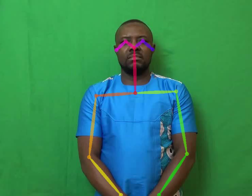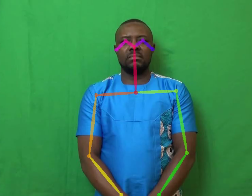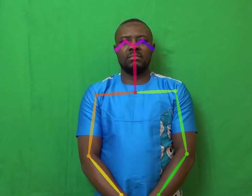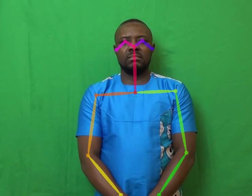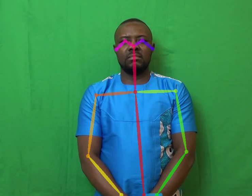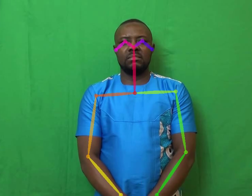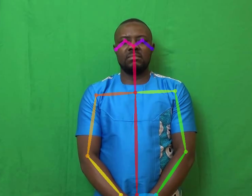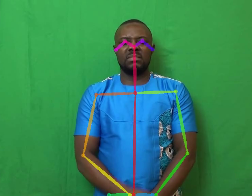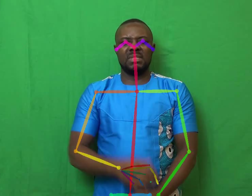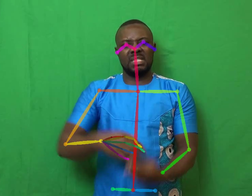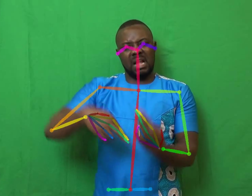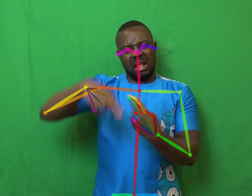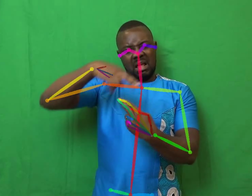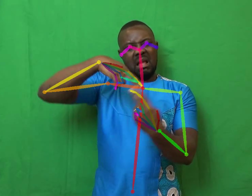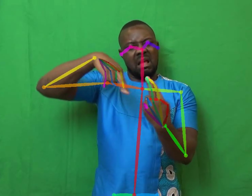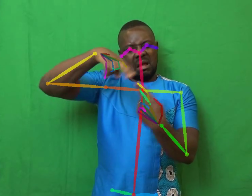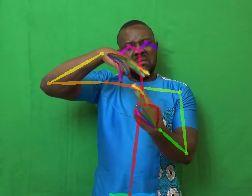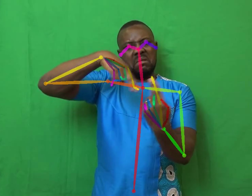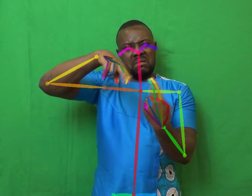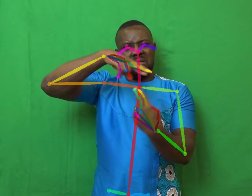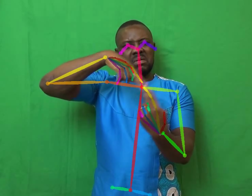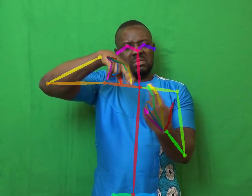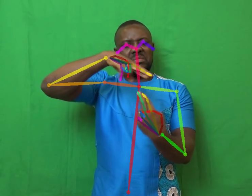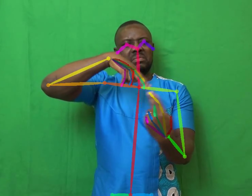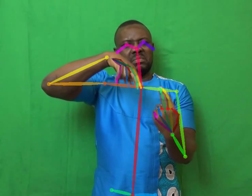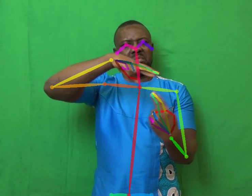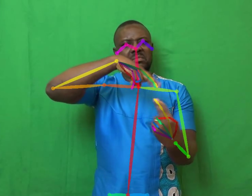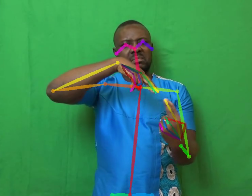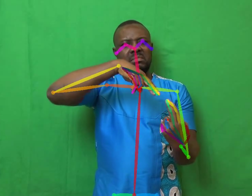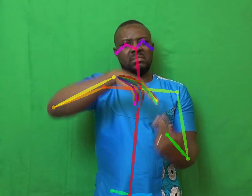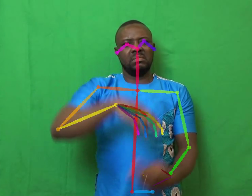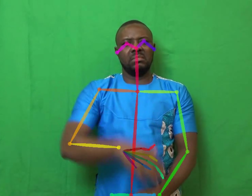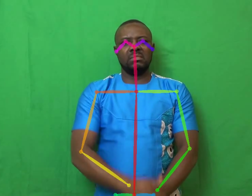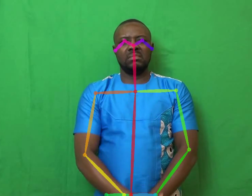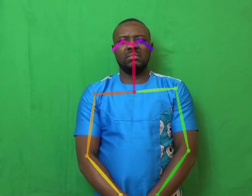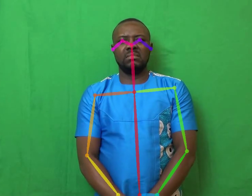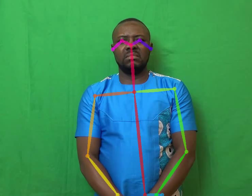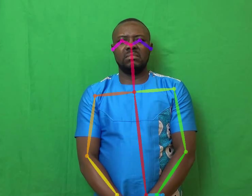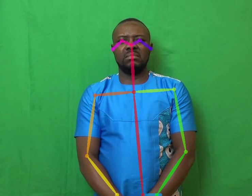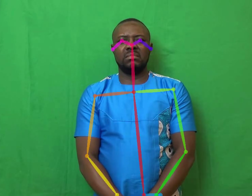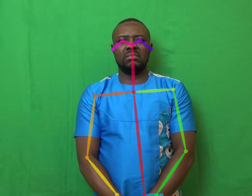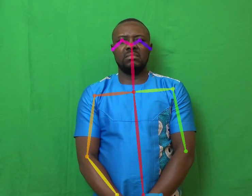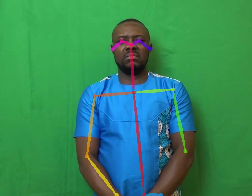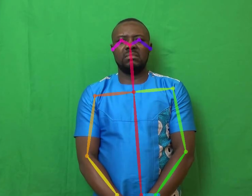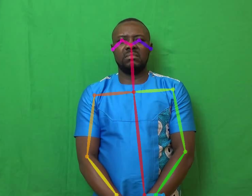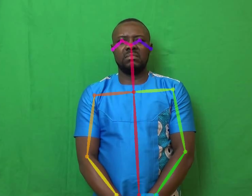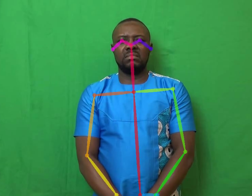around